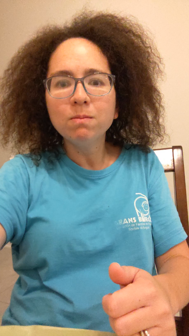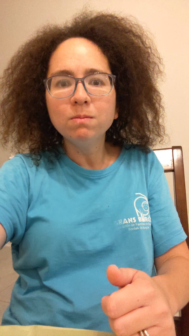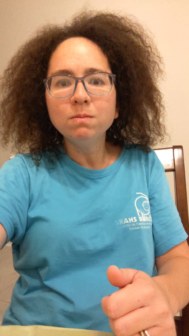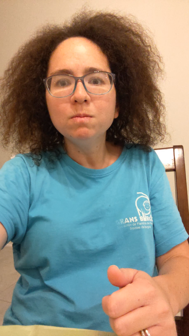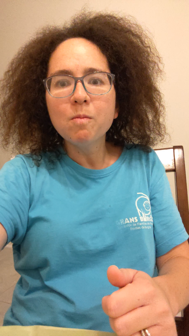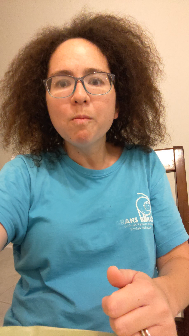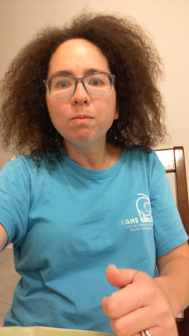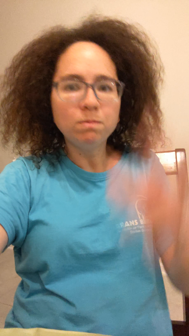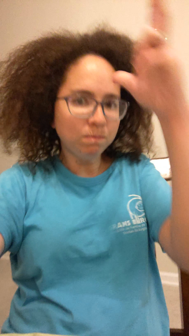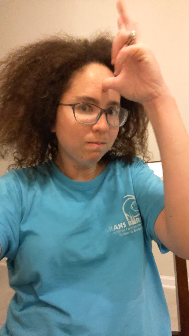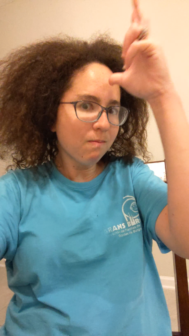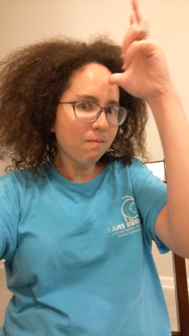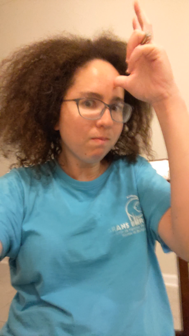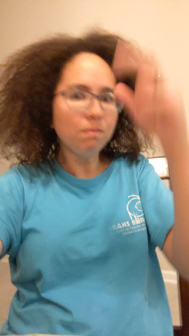rooster